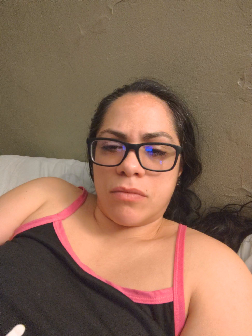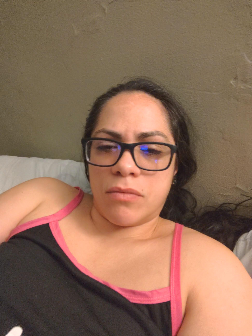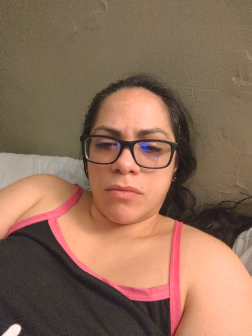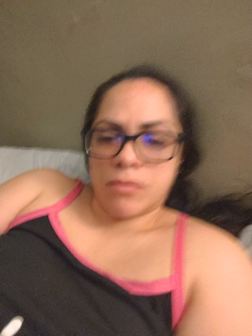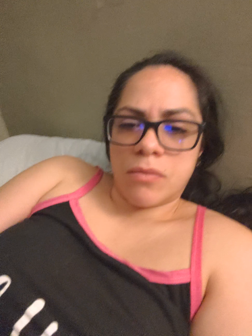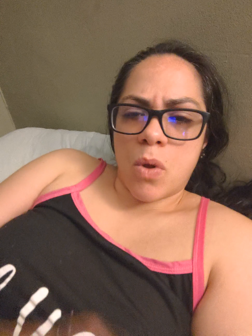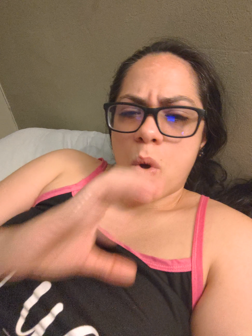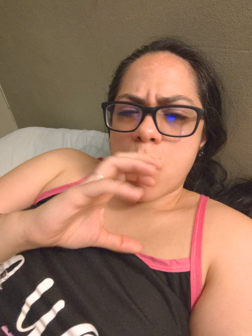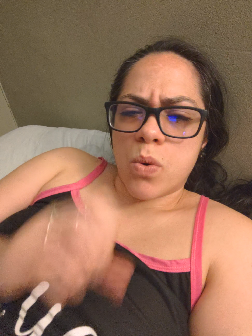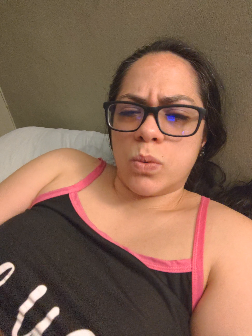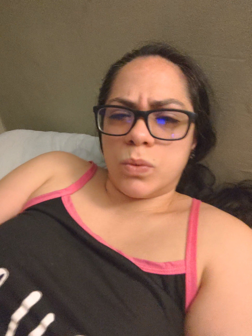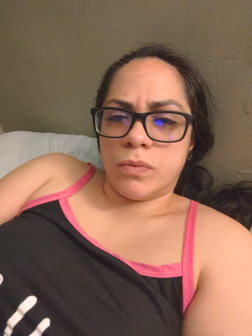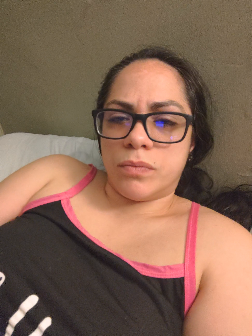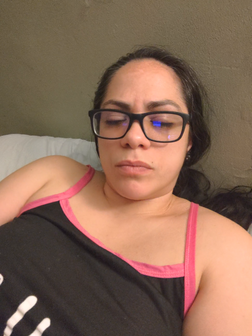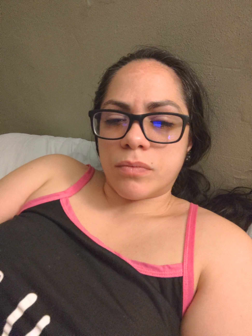old